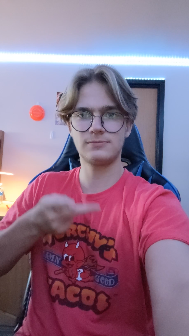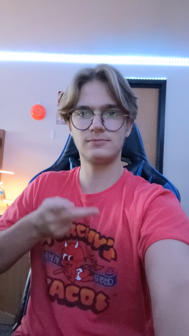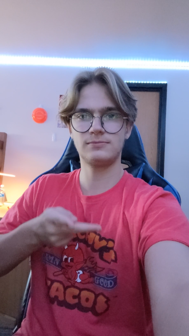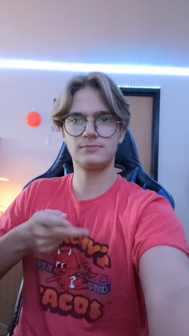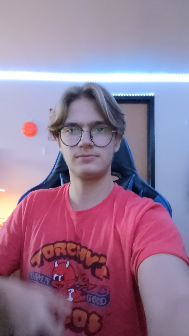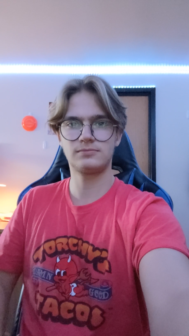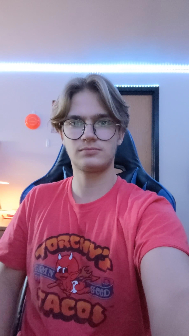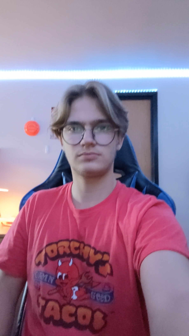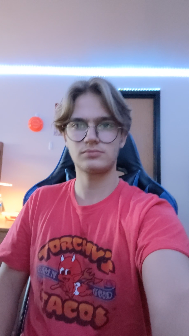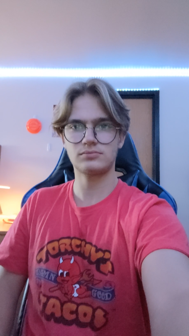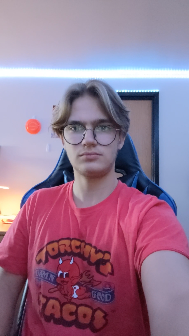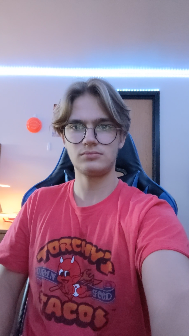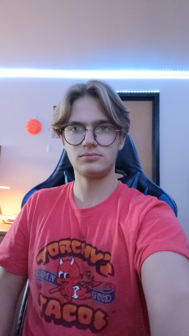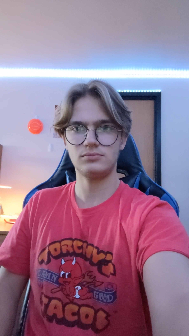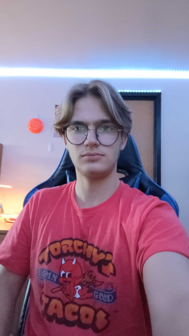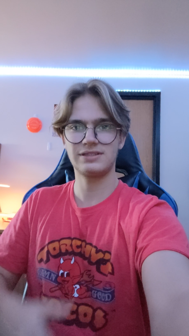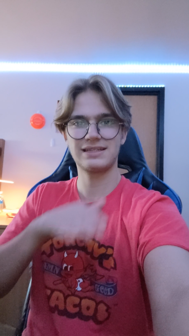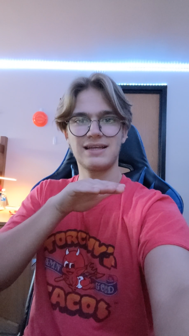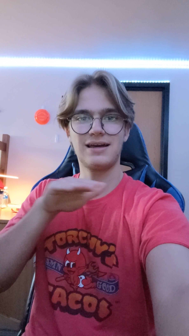nice